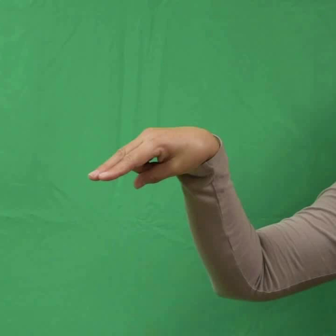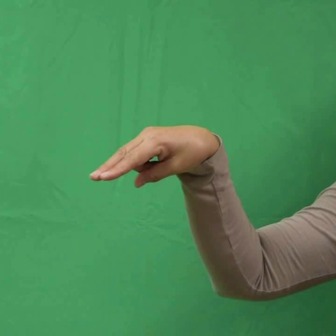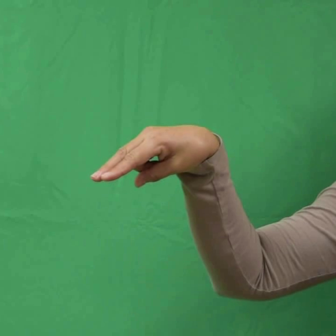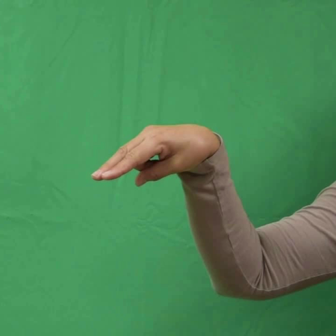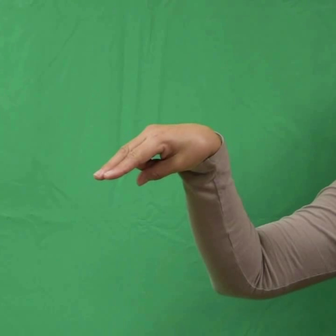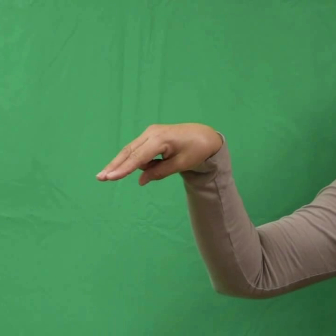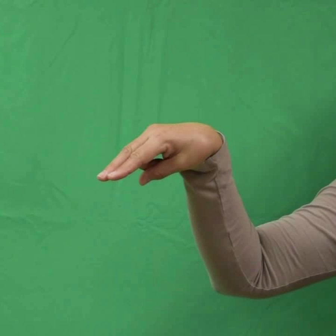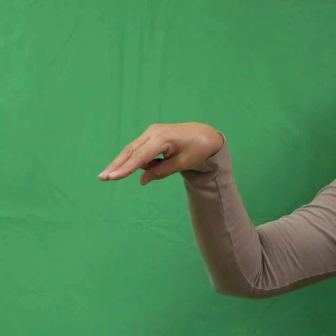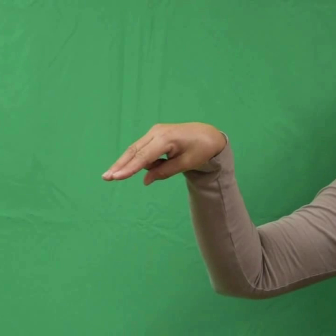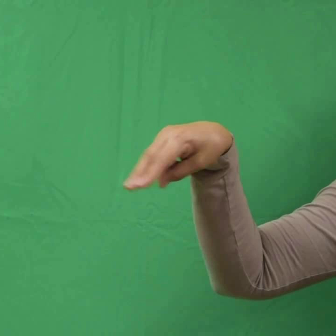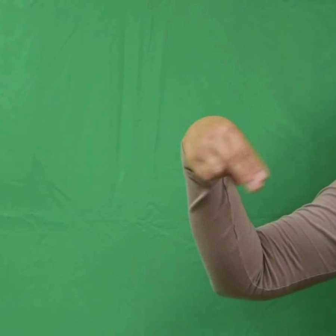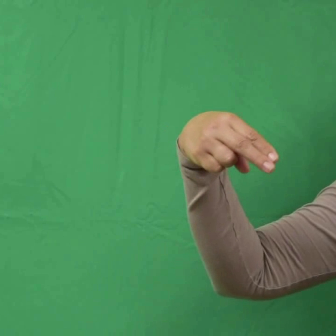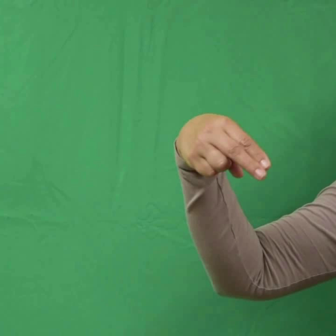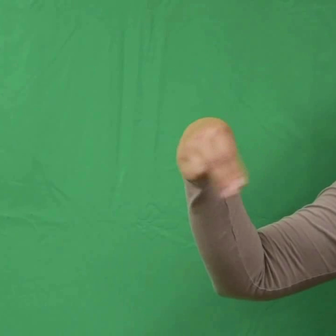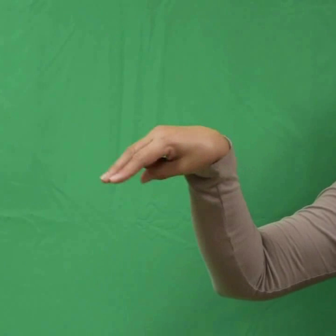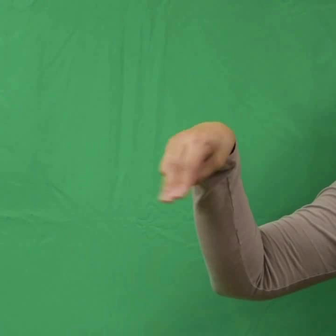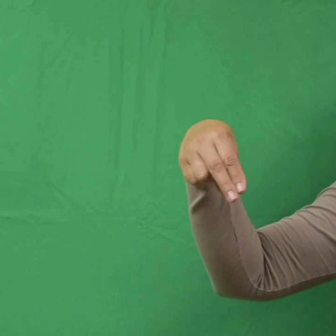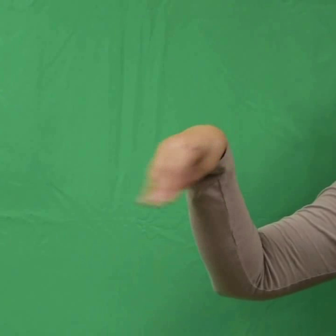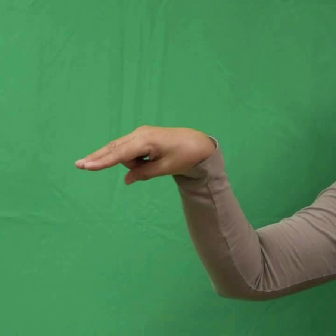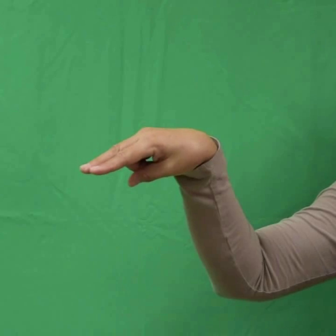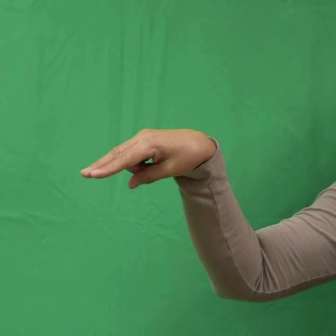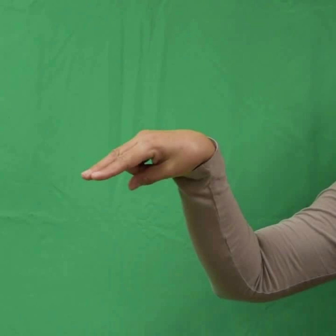Ñ